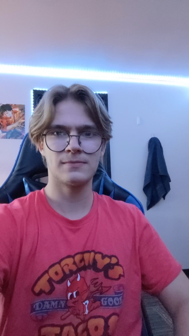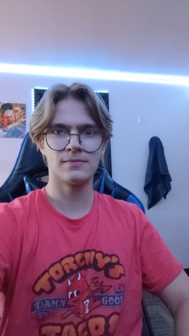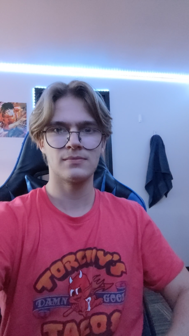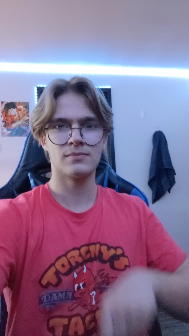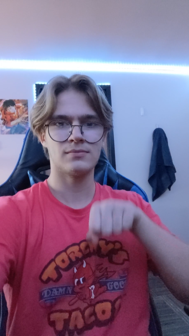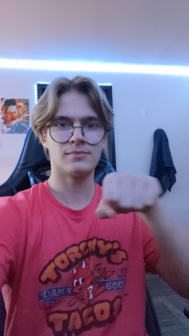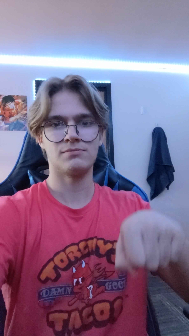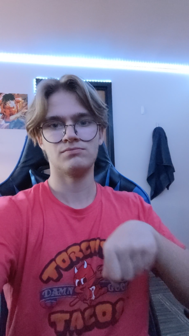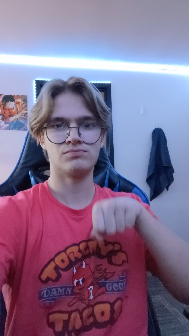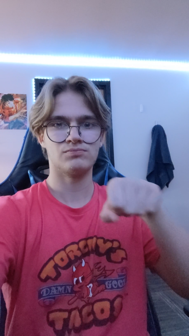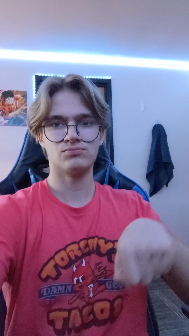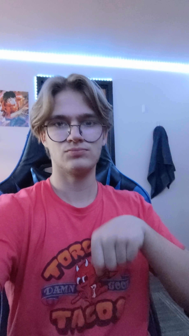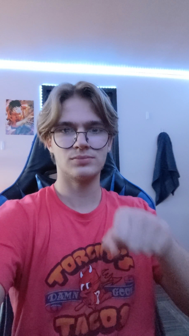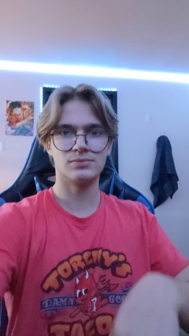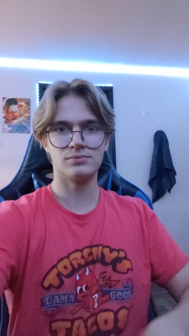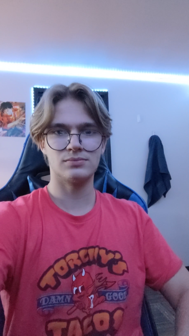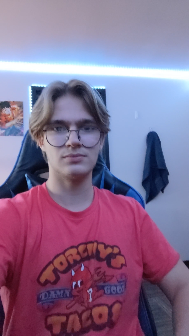bicycle